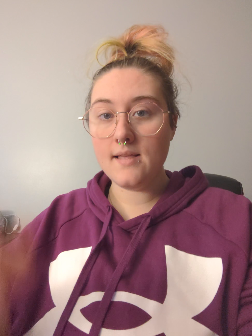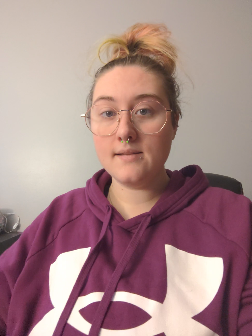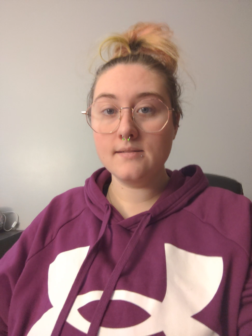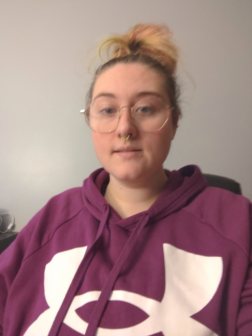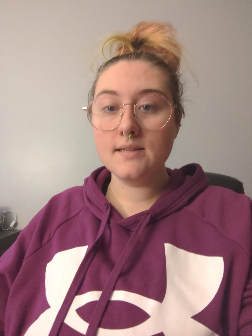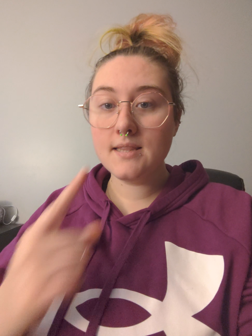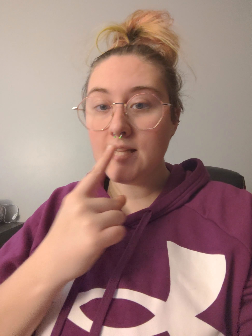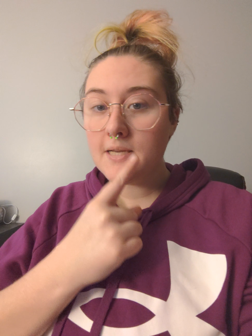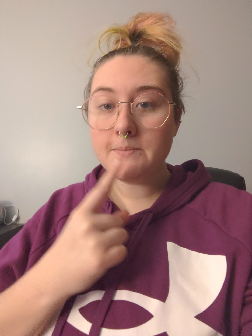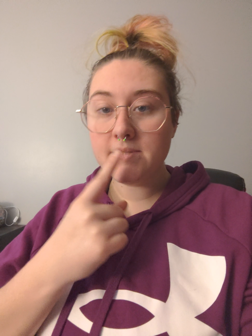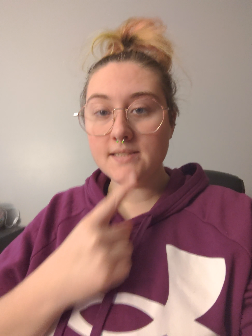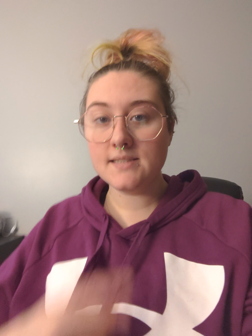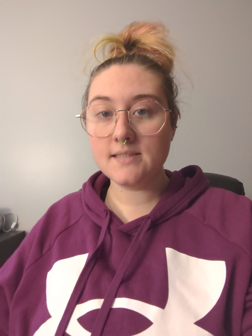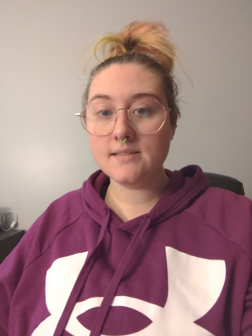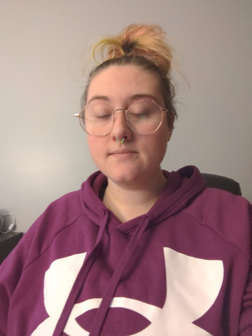lips